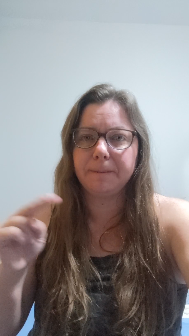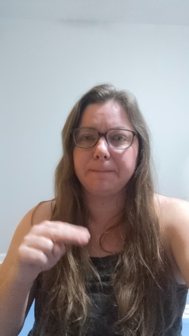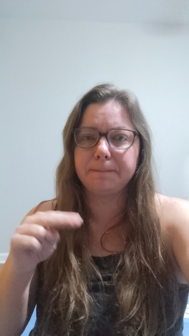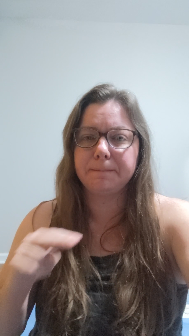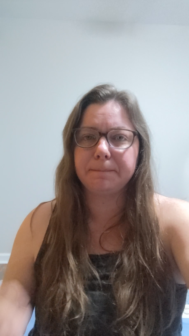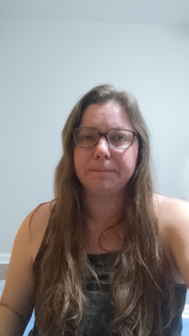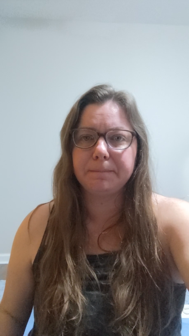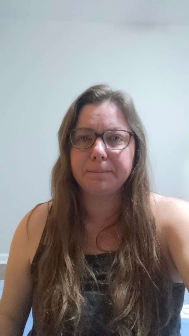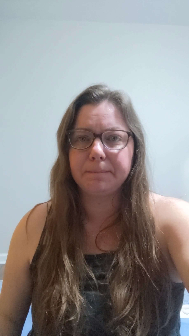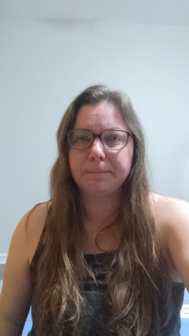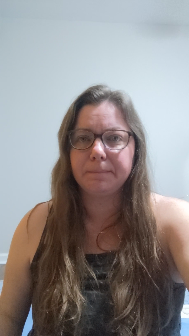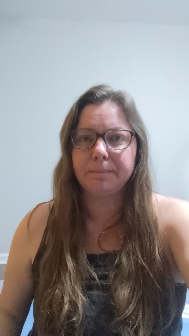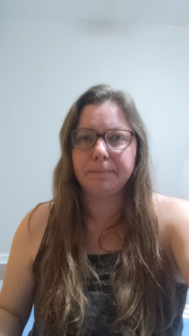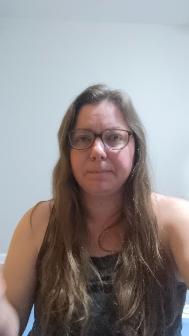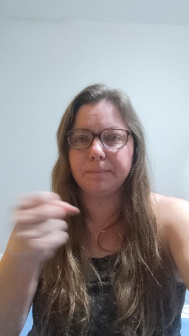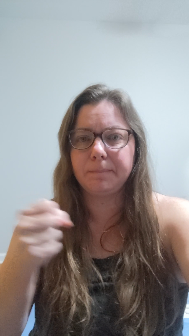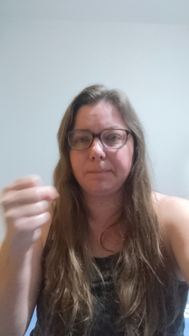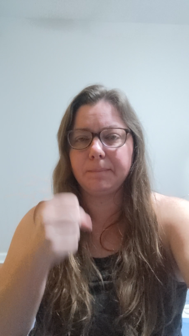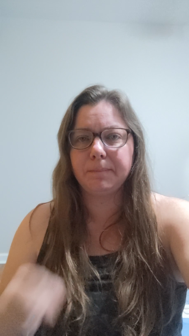coffee